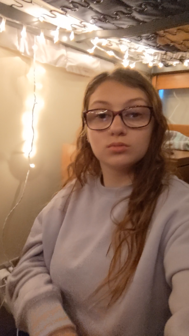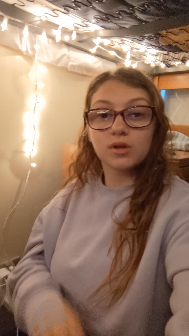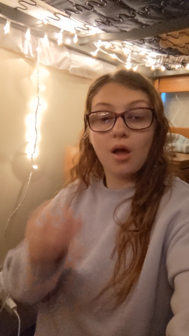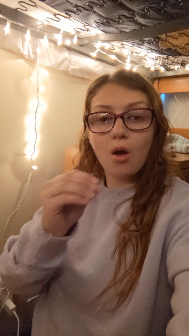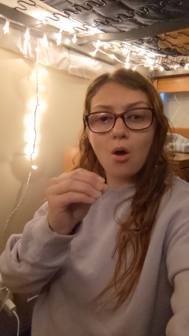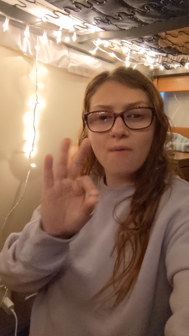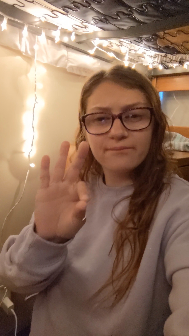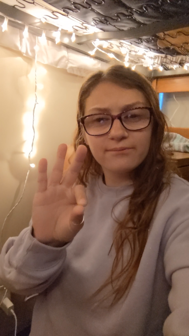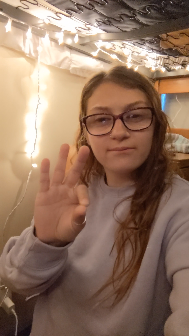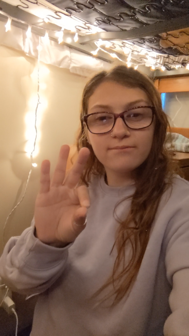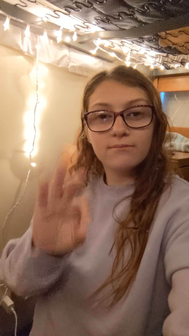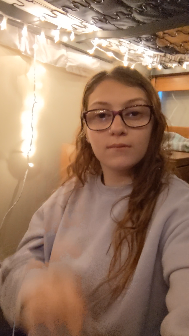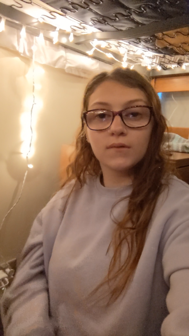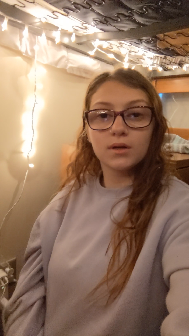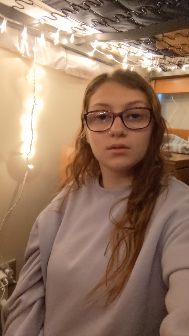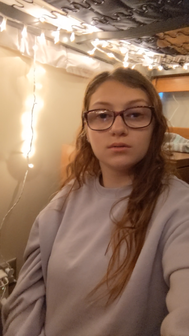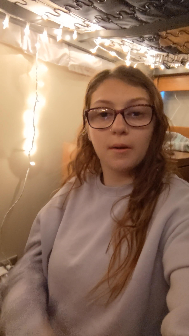of